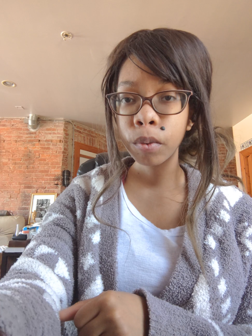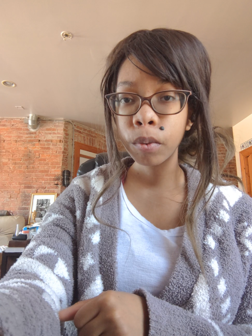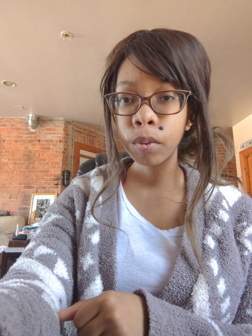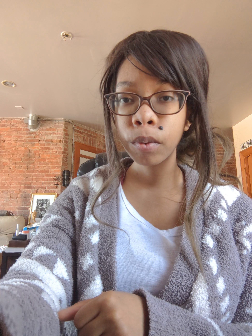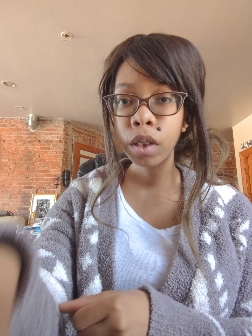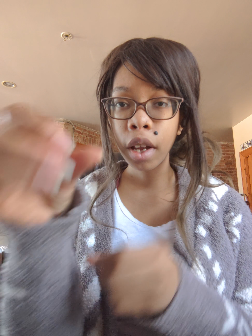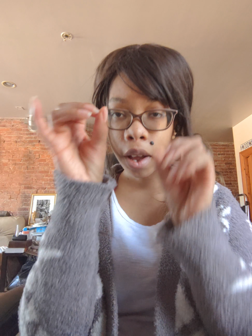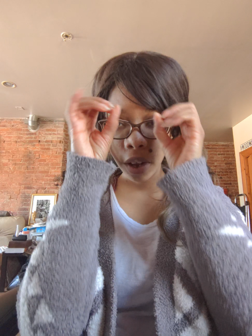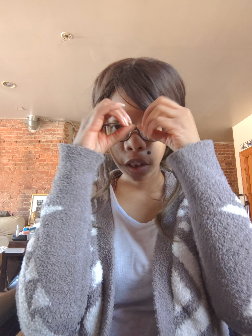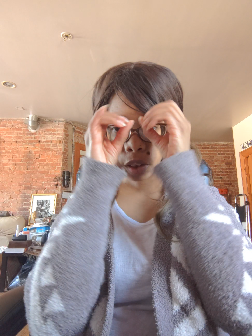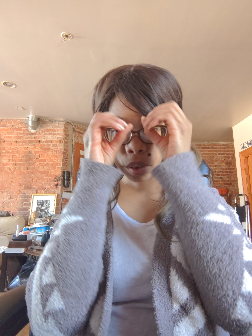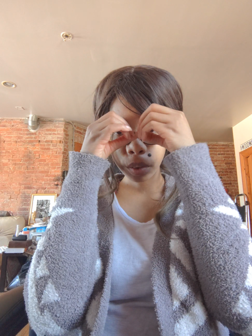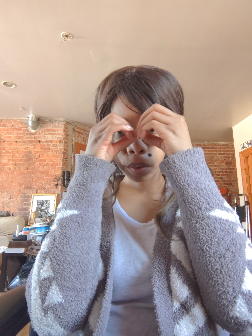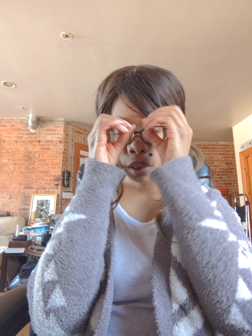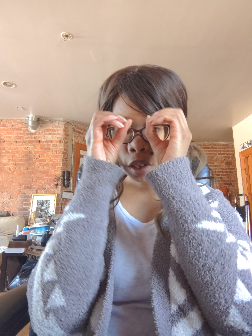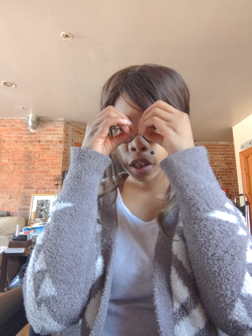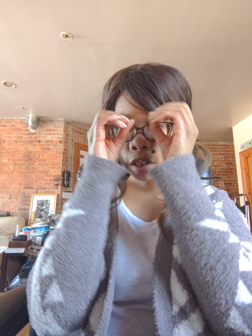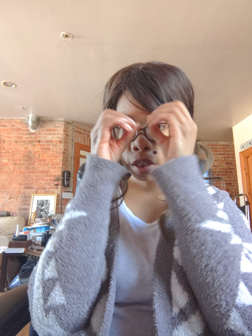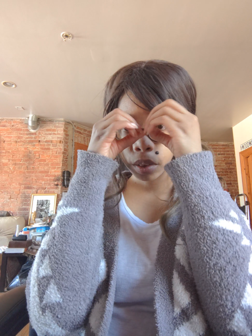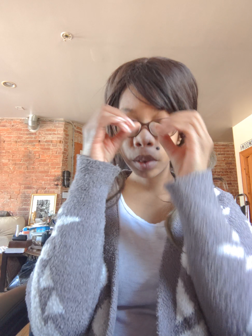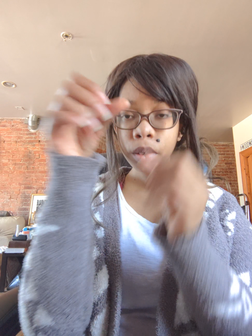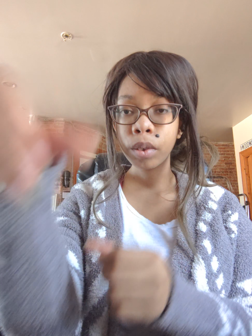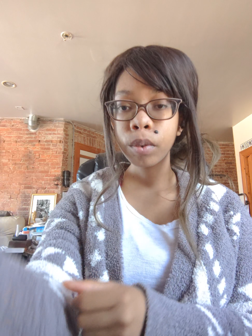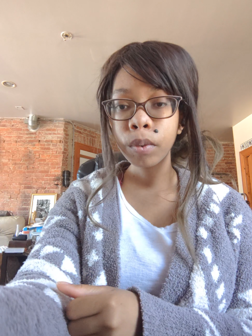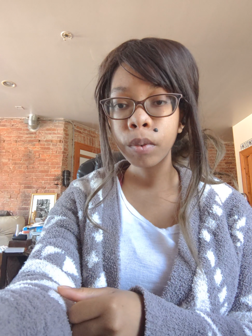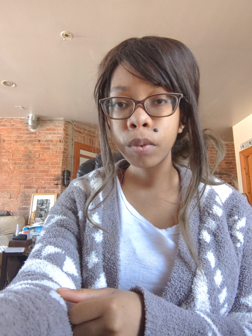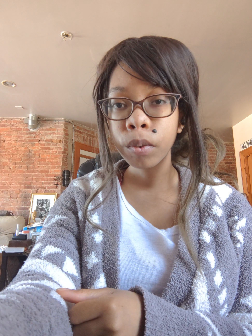owl